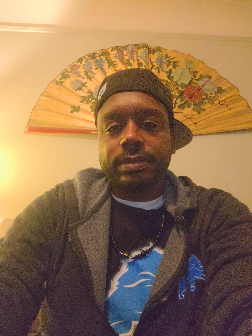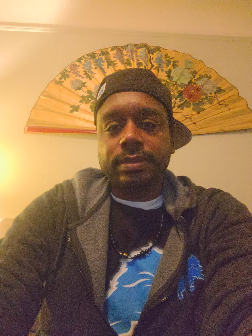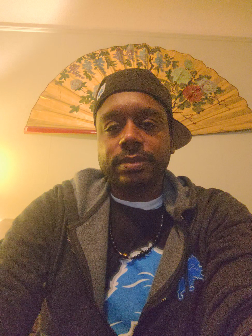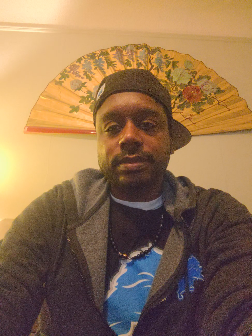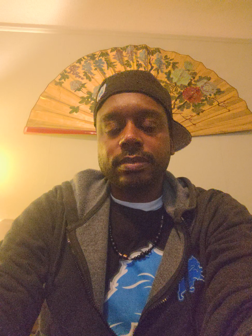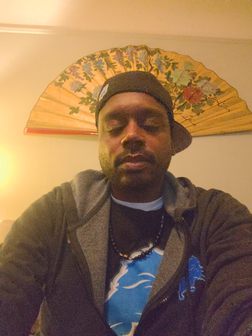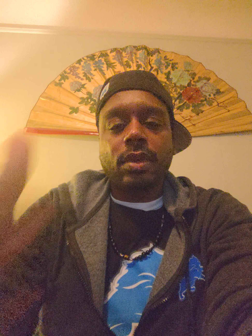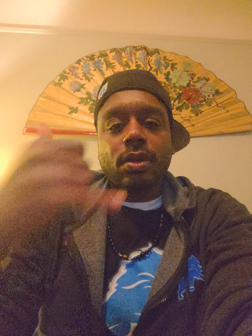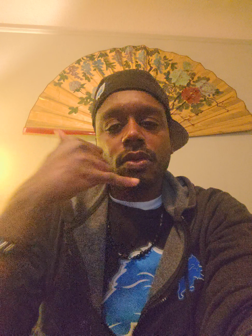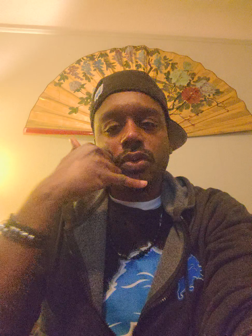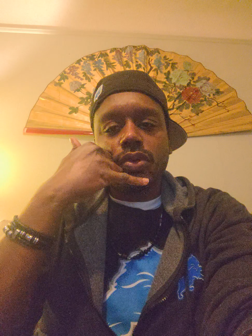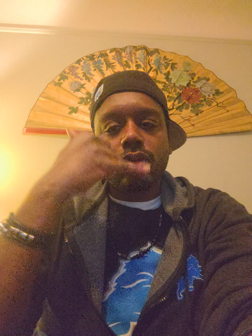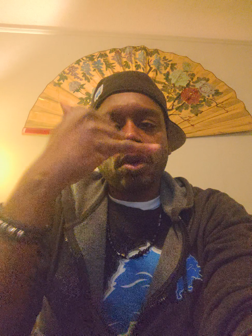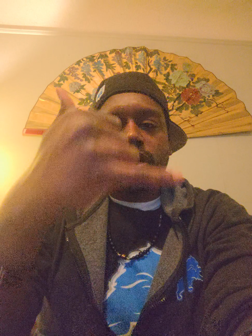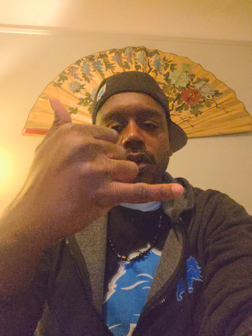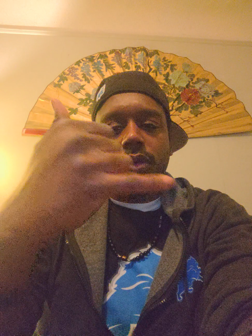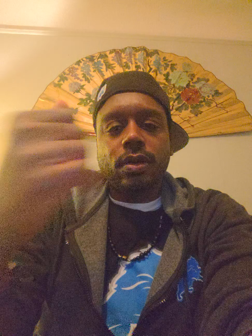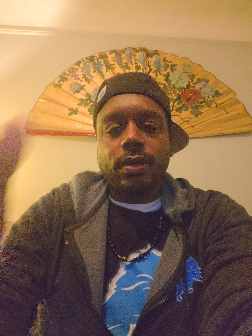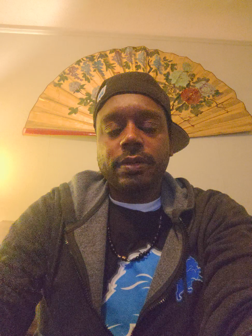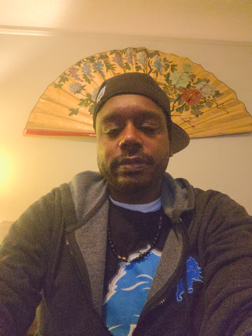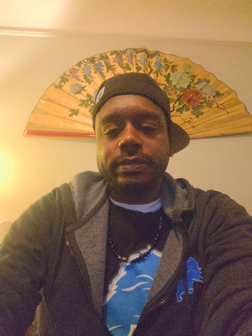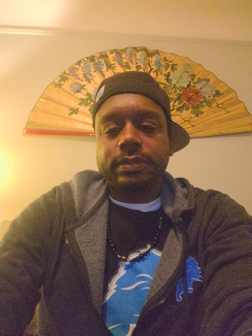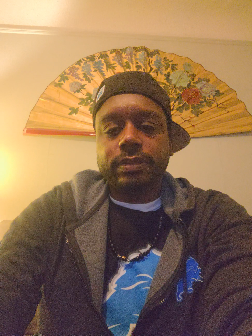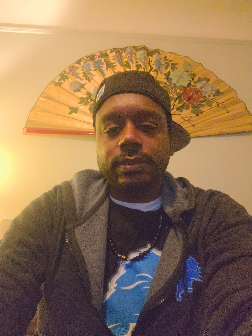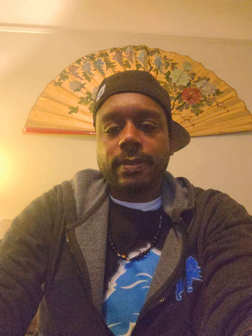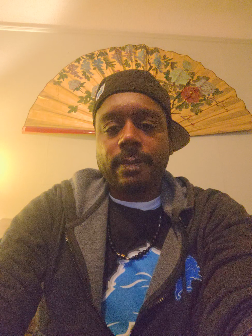call on the phone